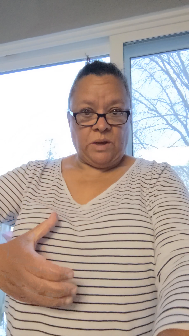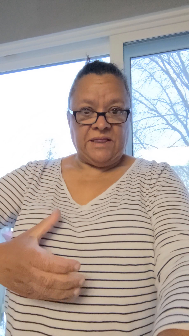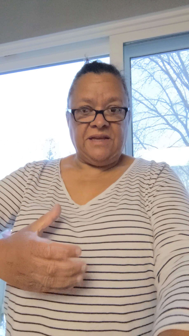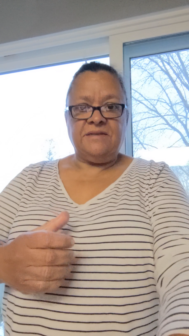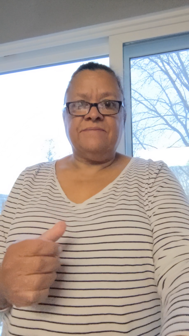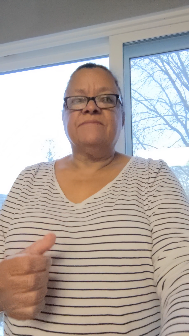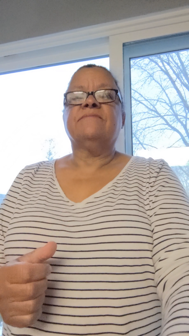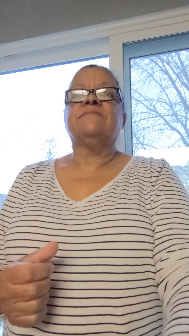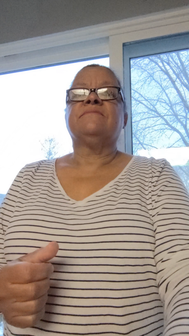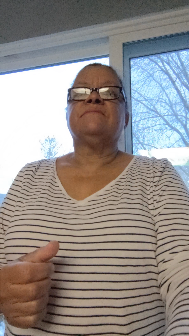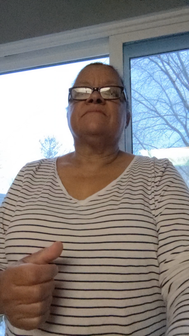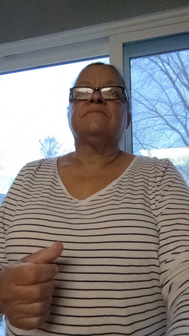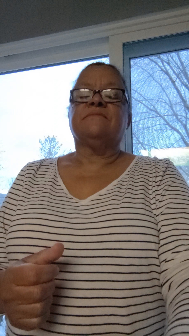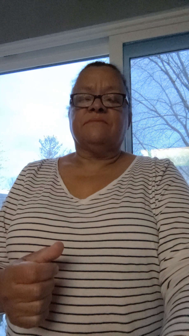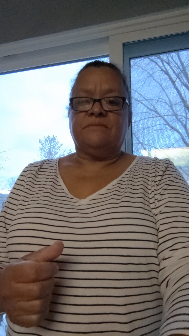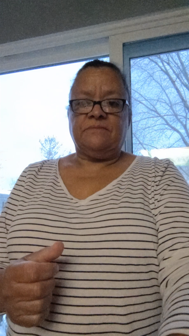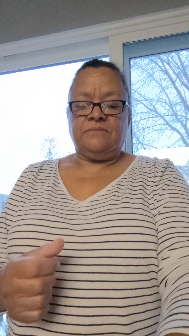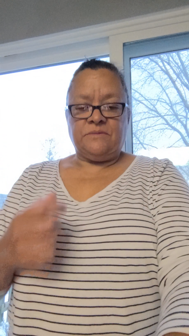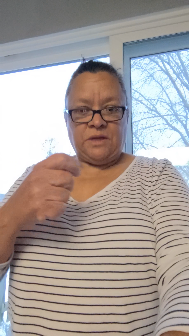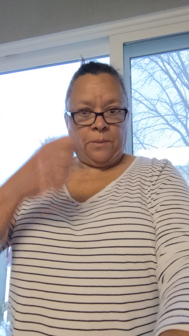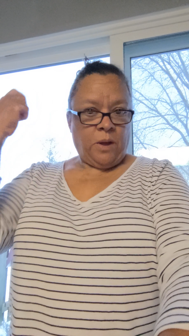pull